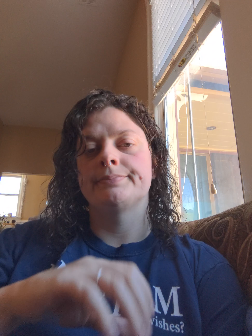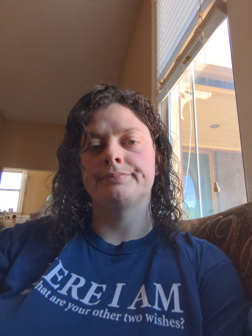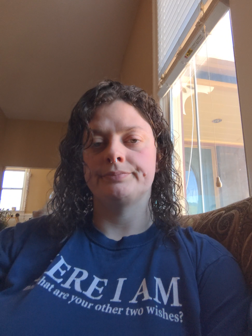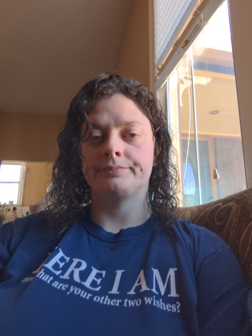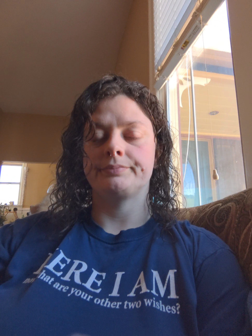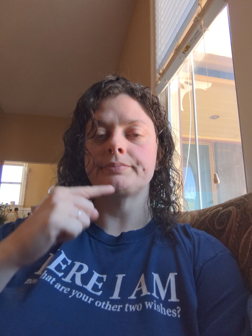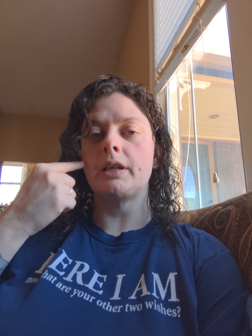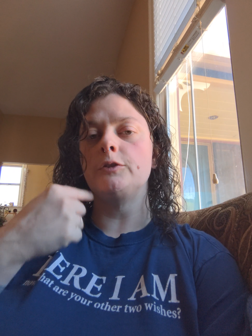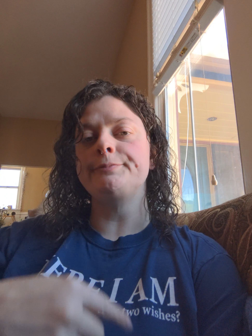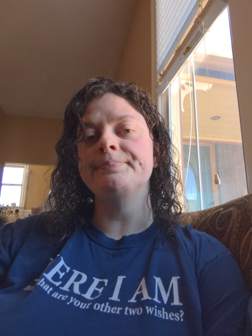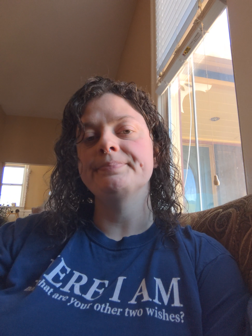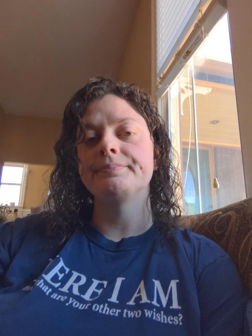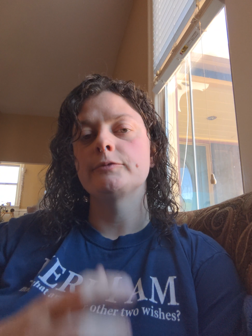smile